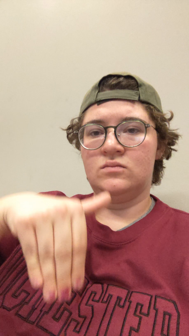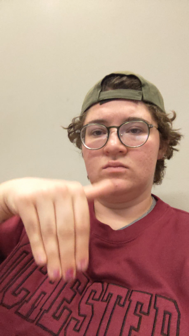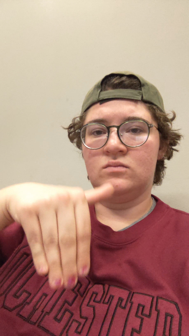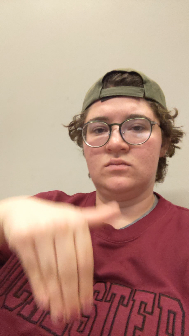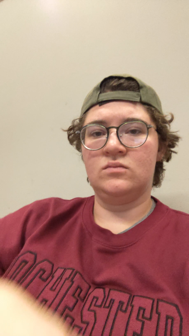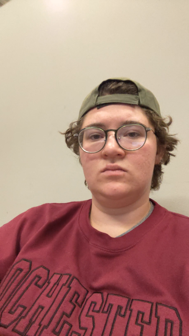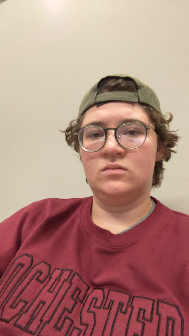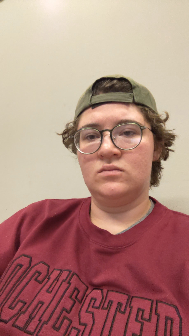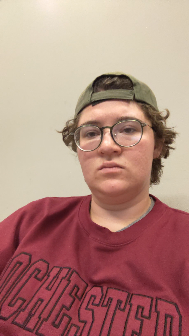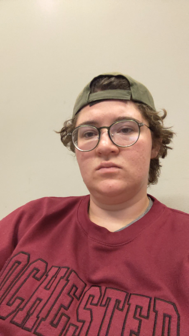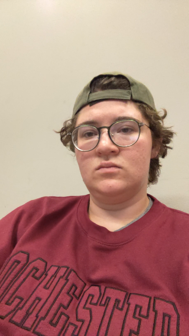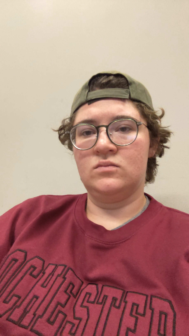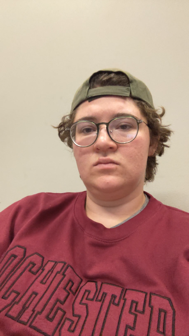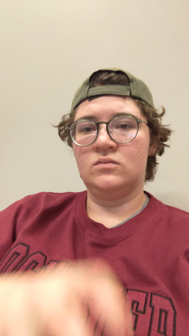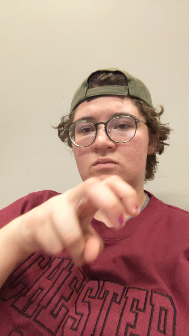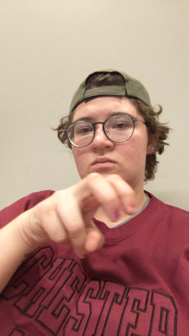porch